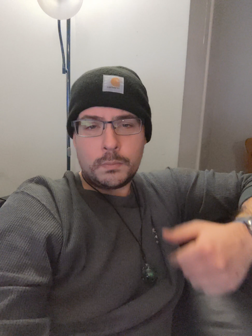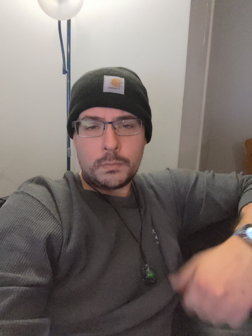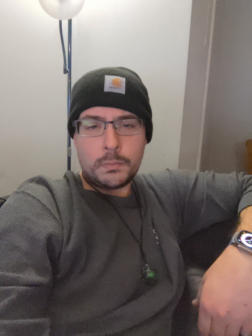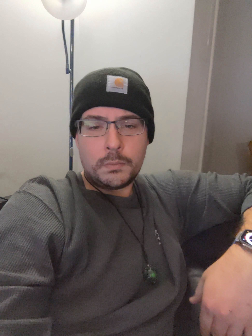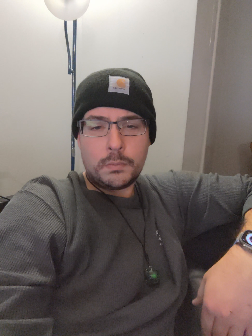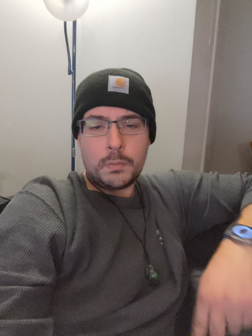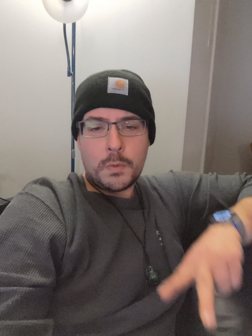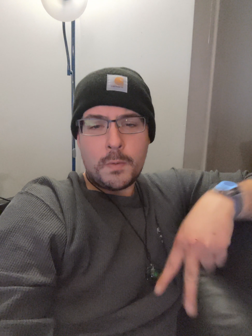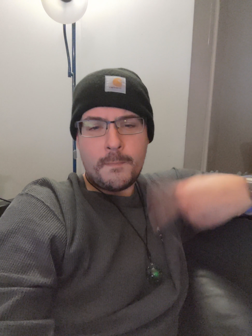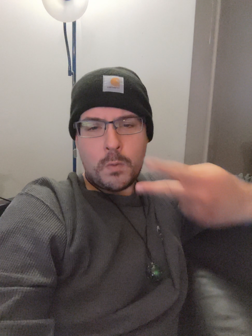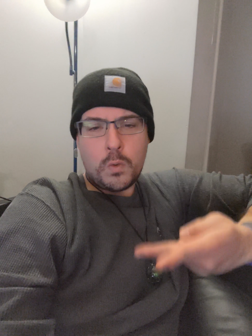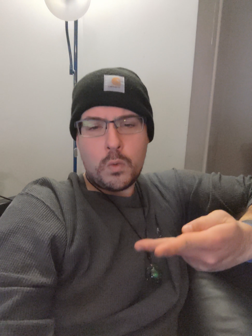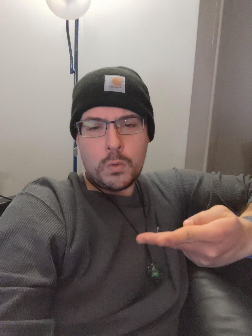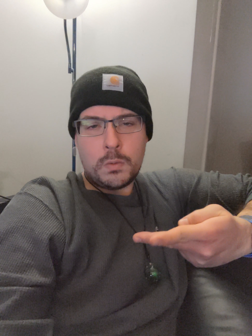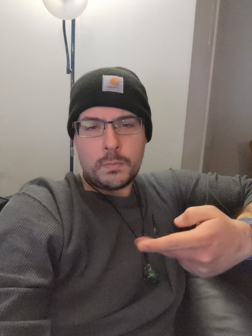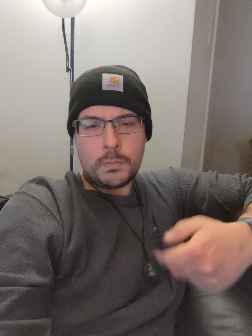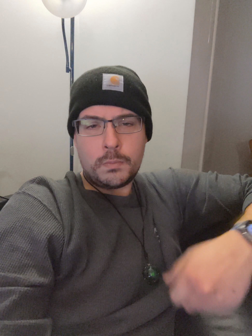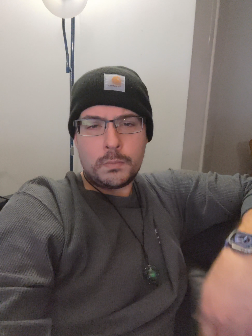fall